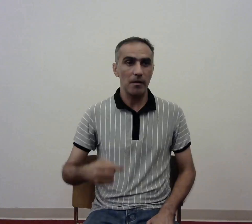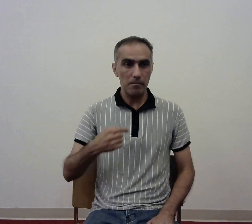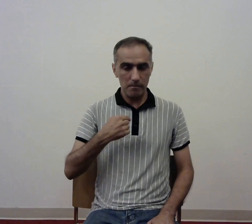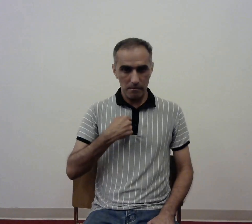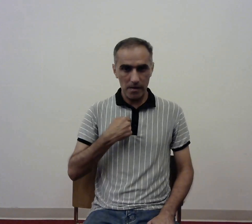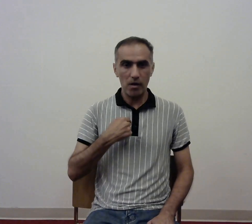mən